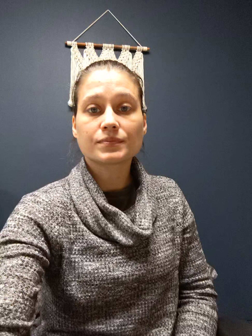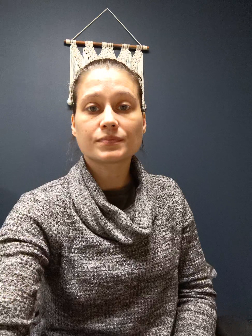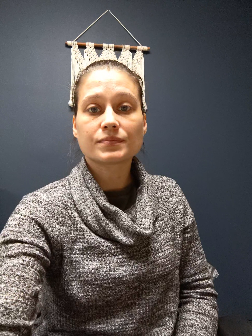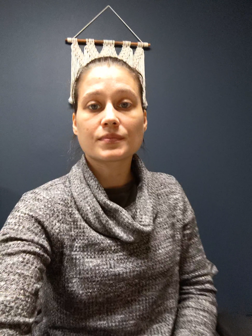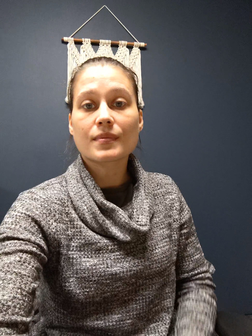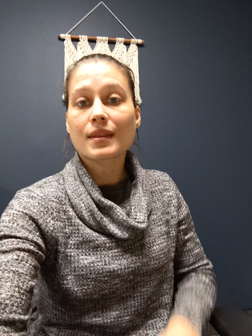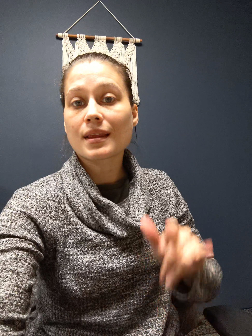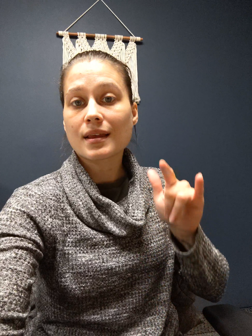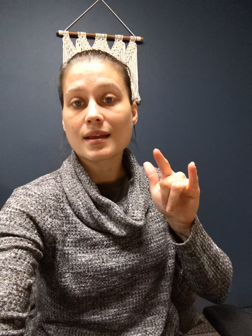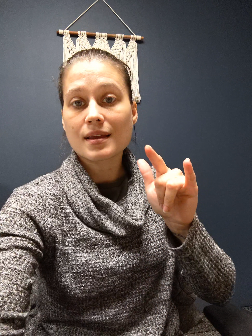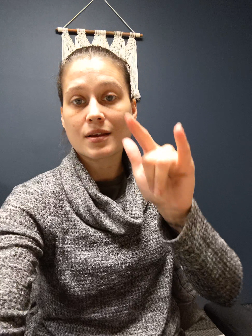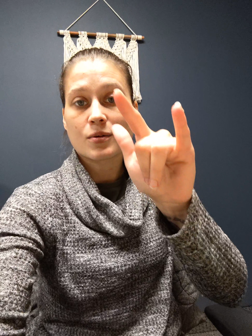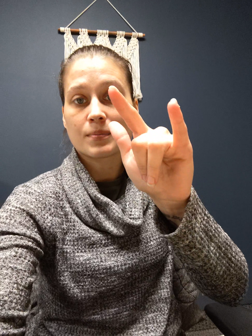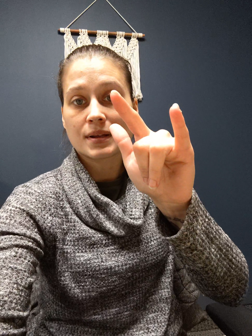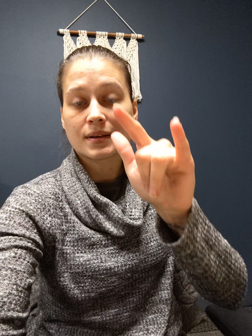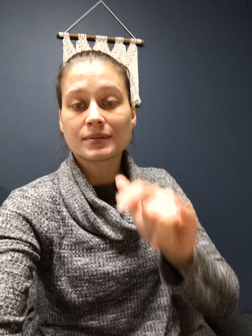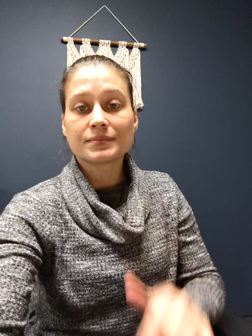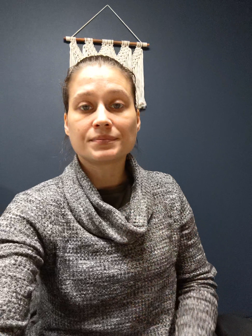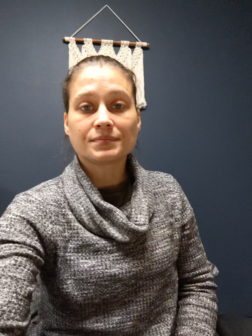airplane